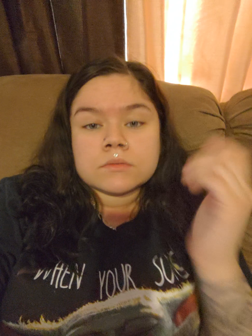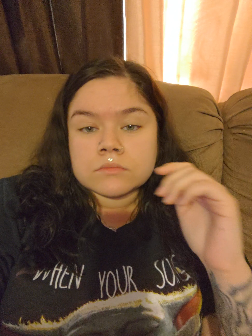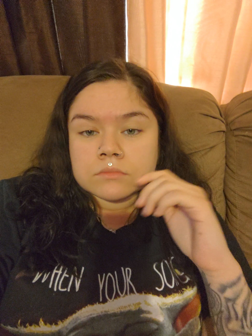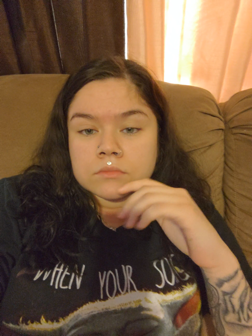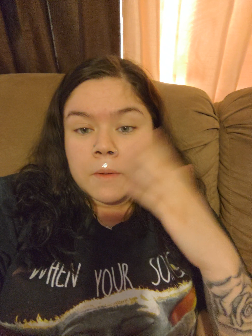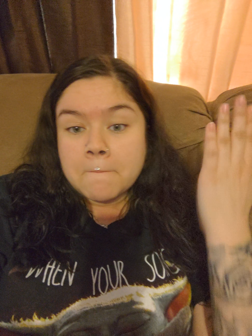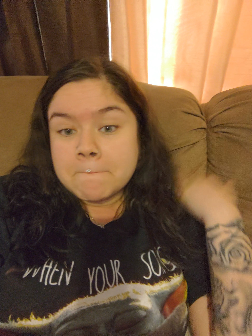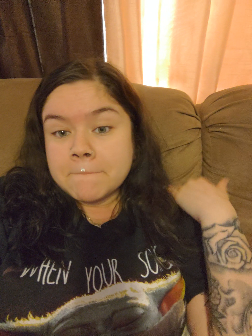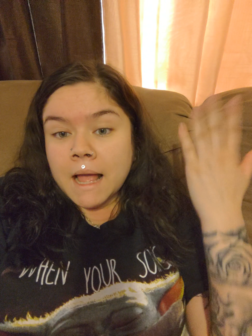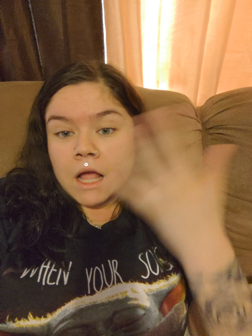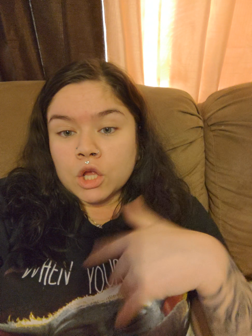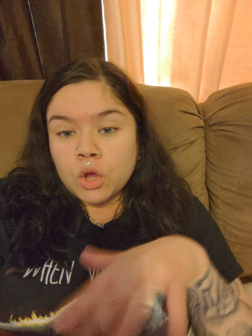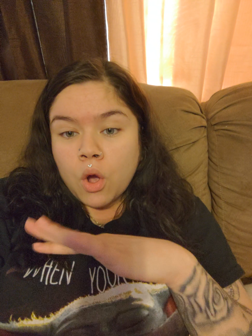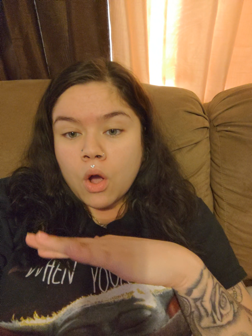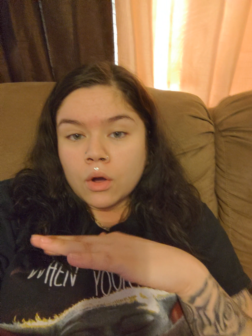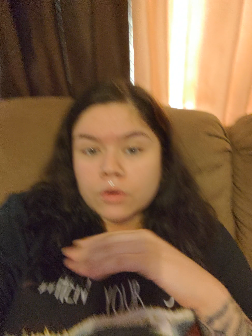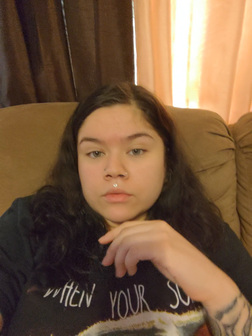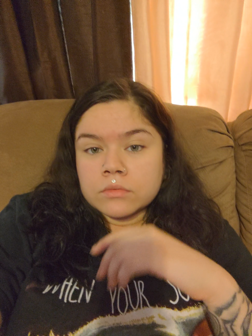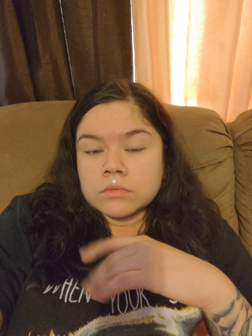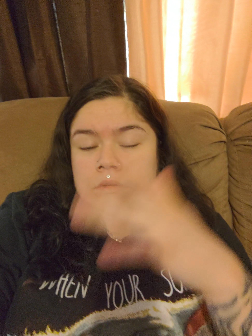backyard